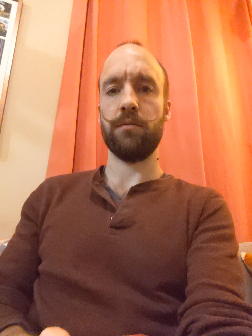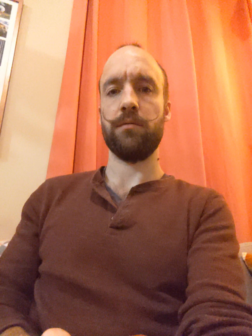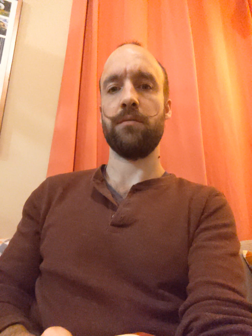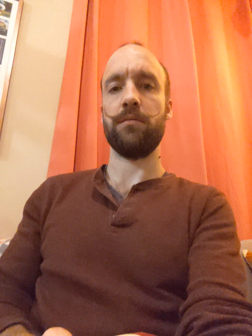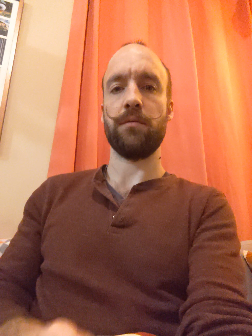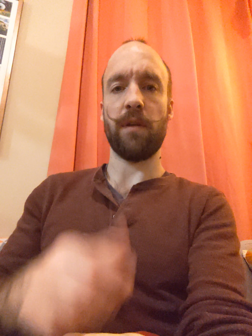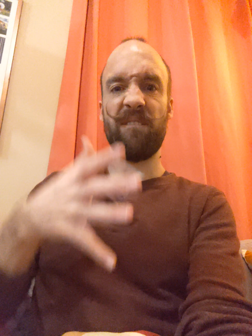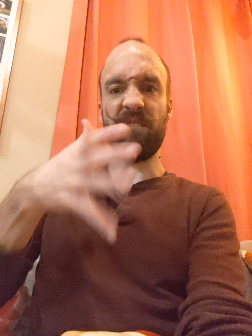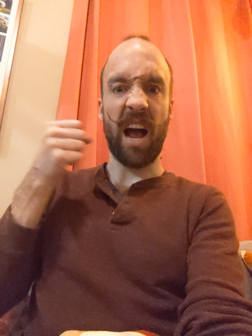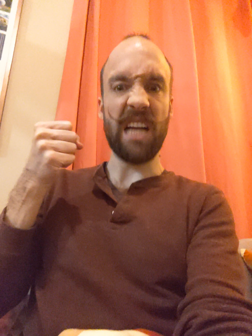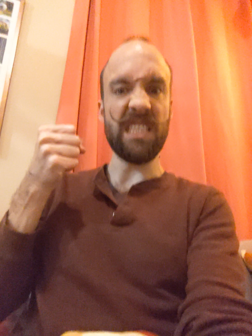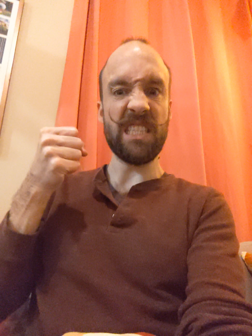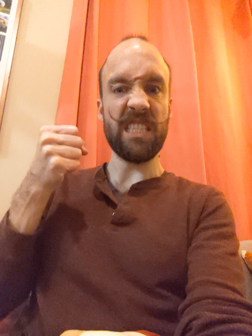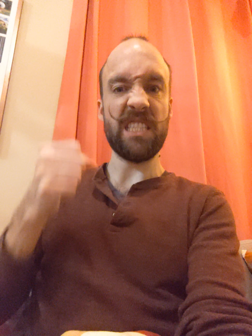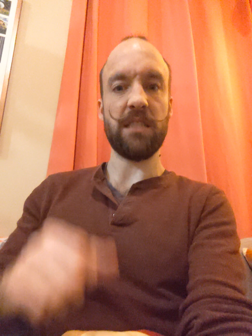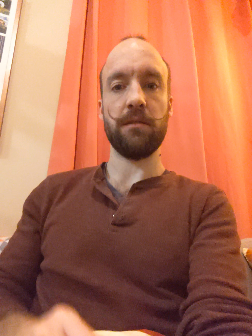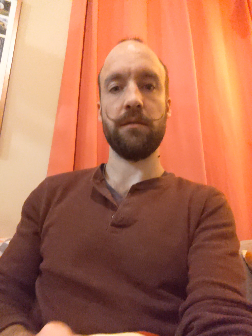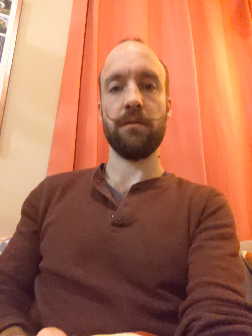fast